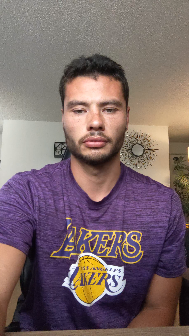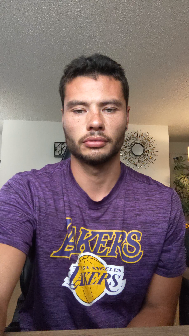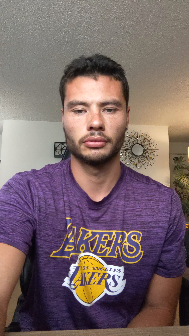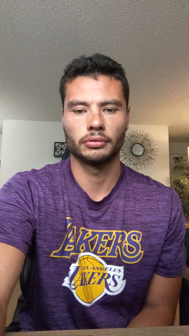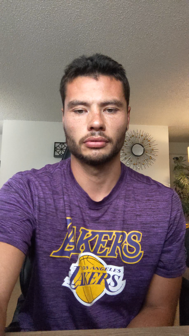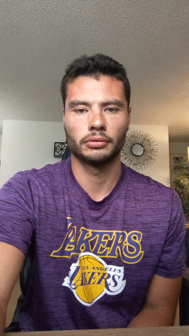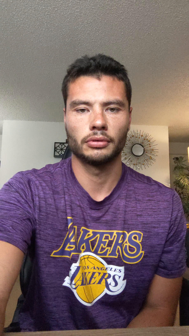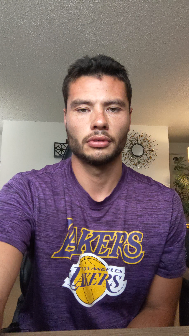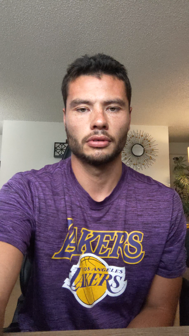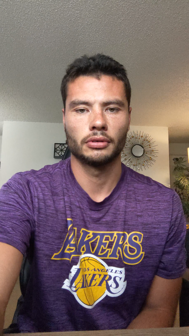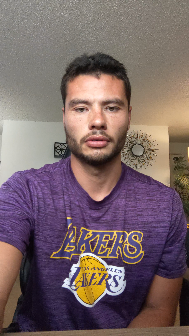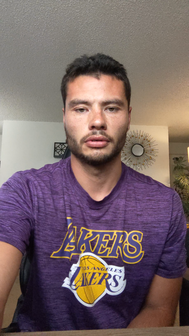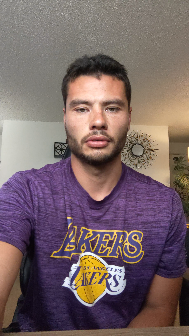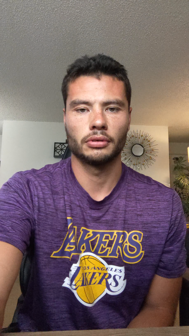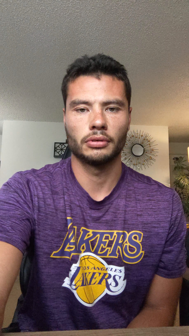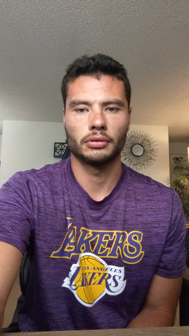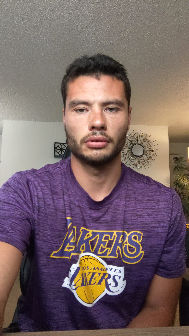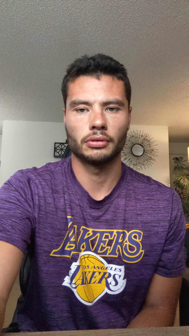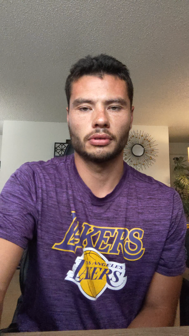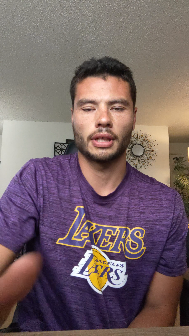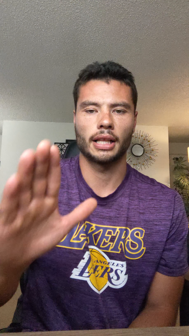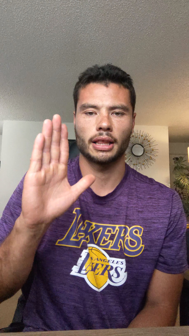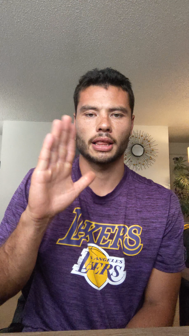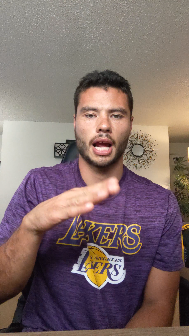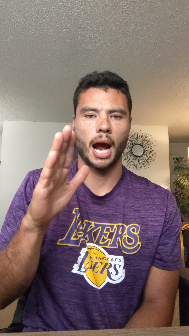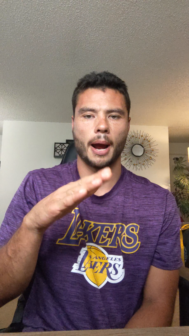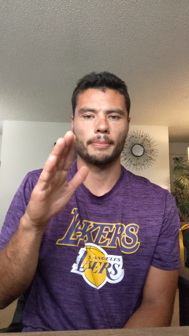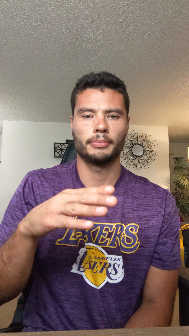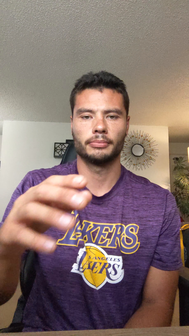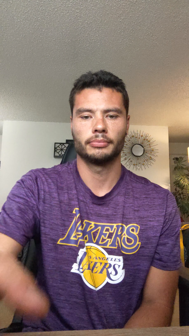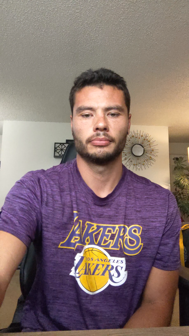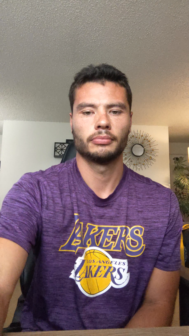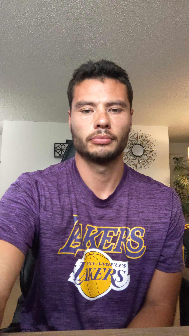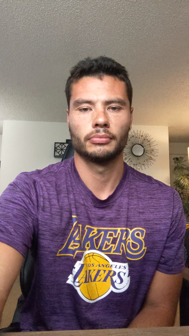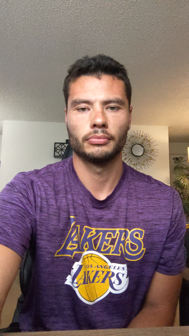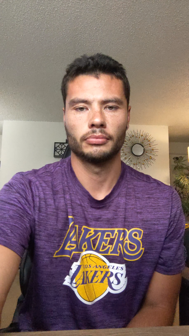clap